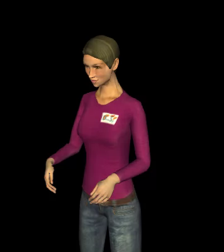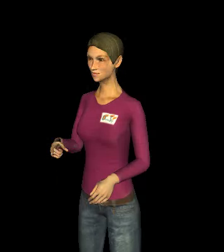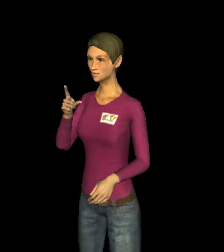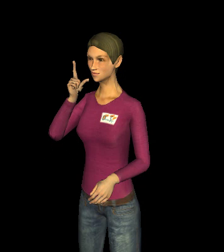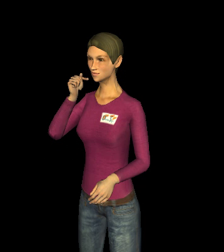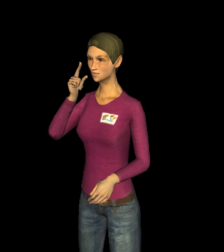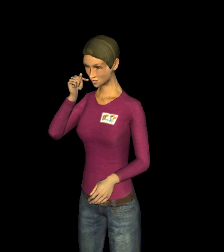أب